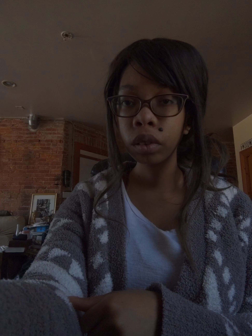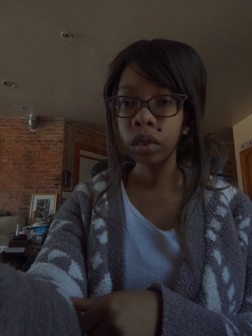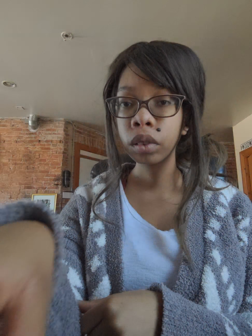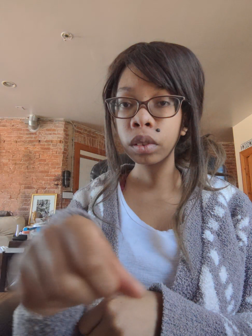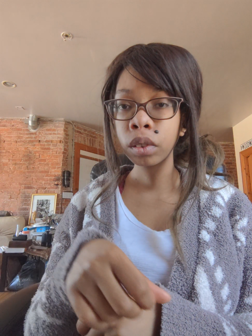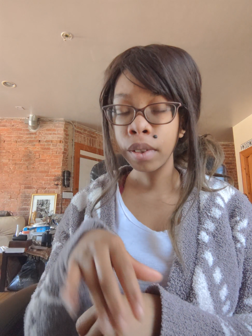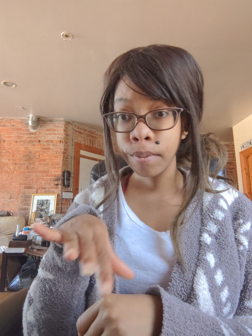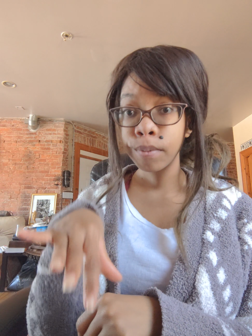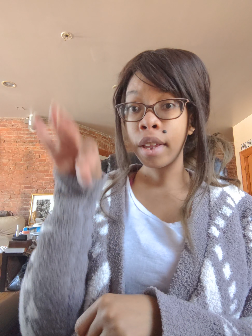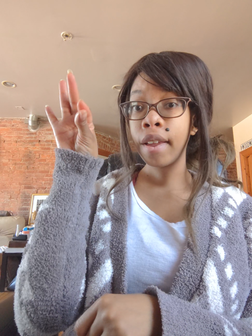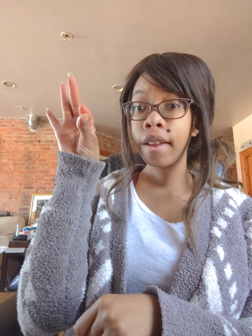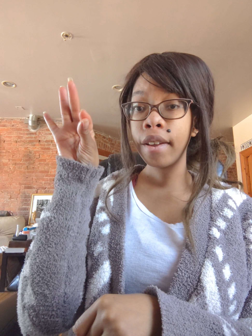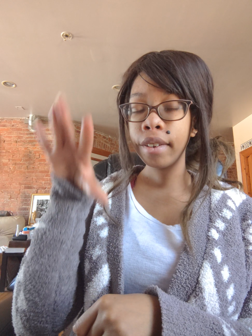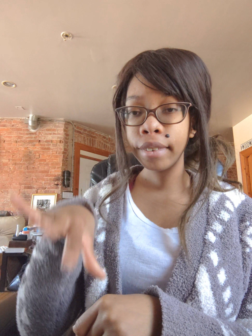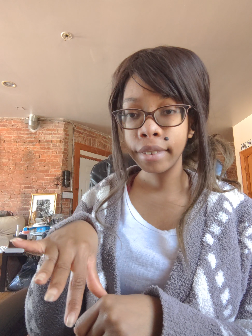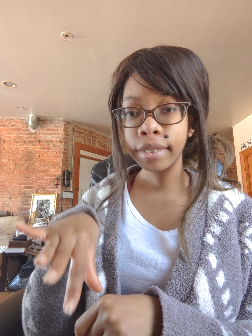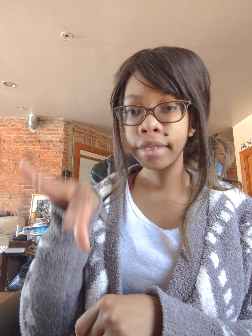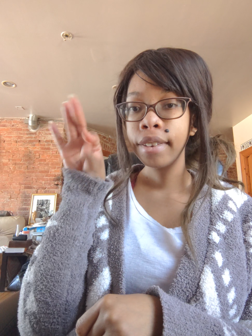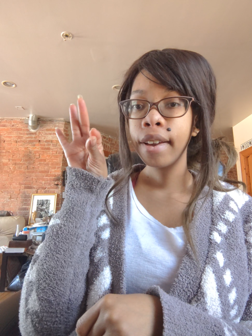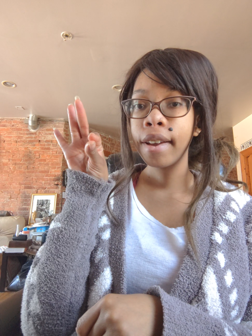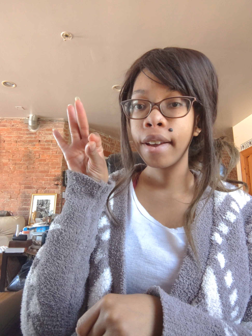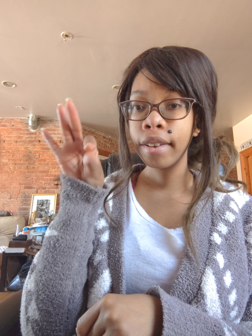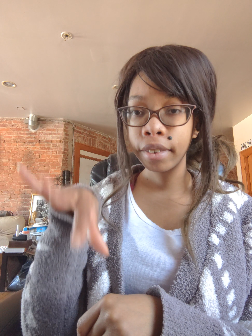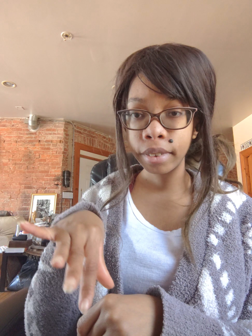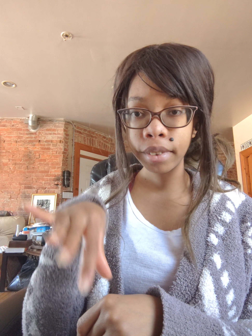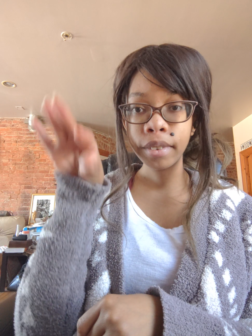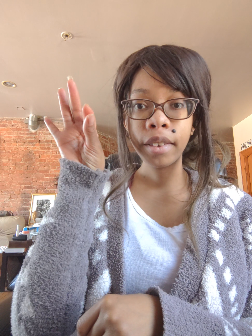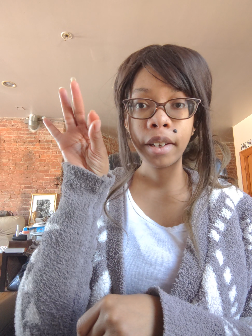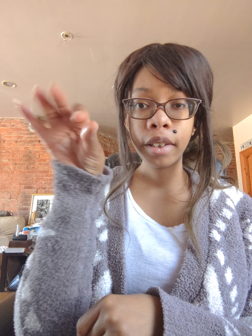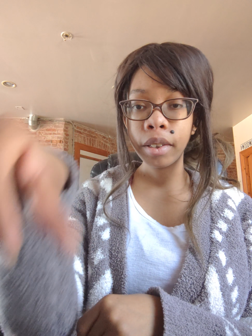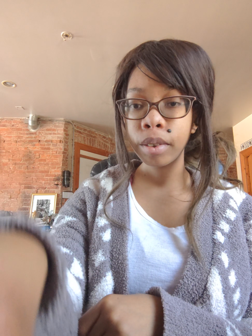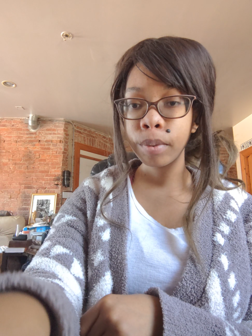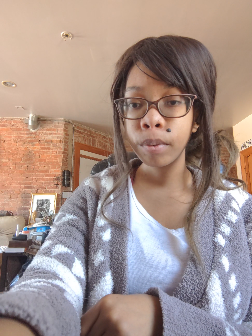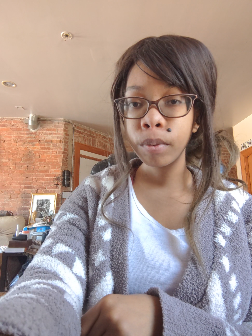find